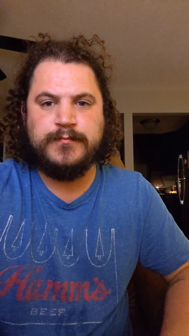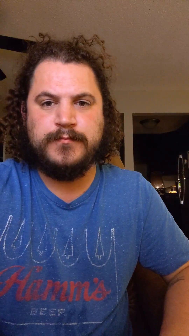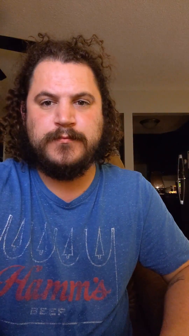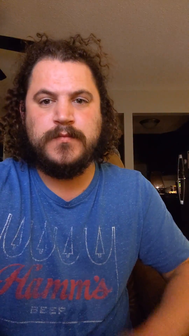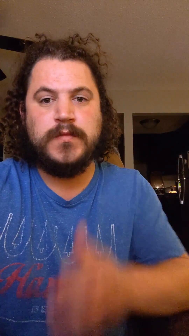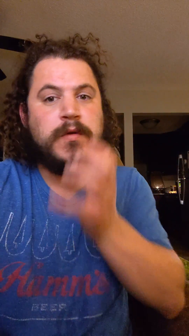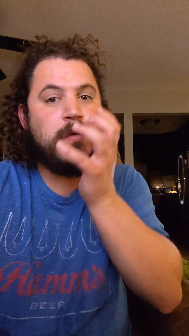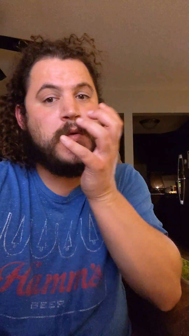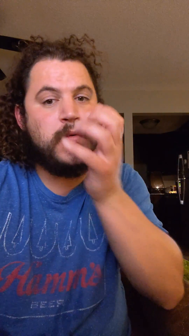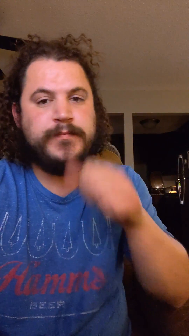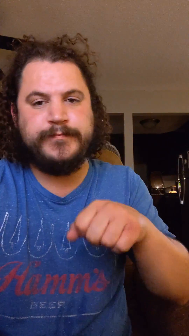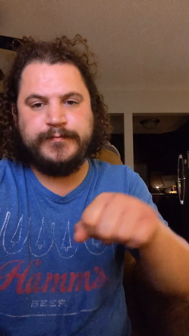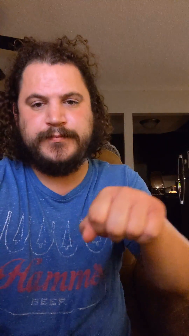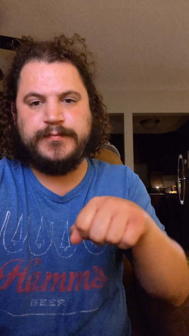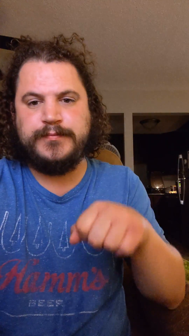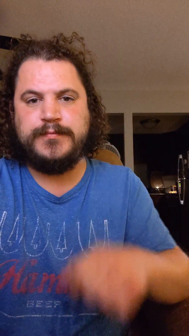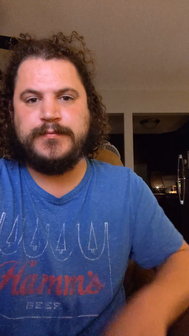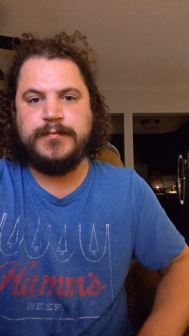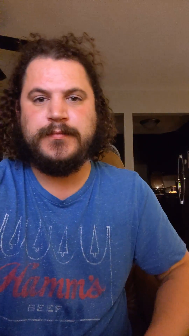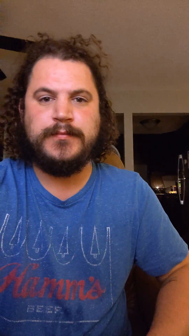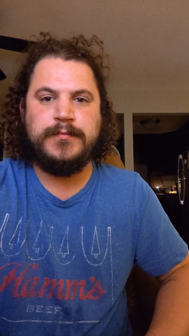lawn mower